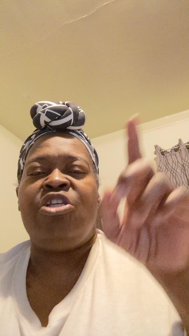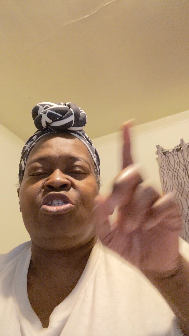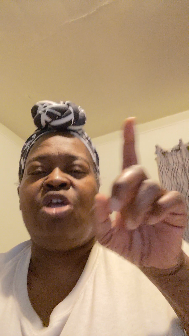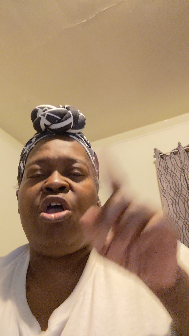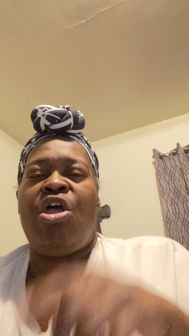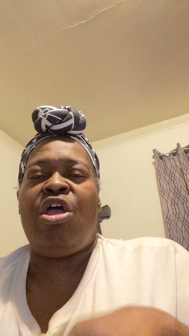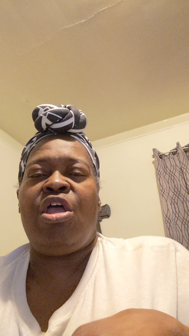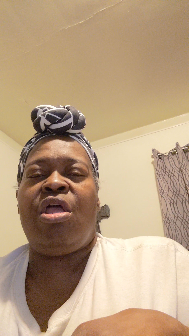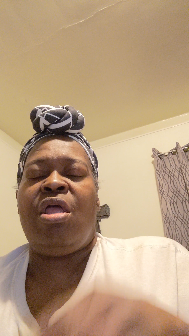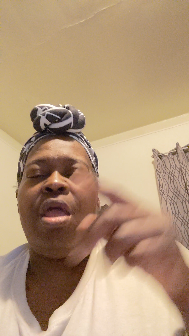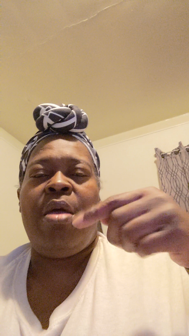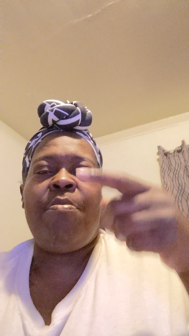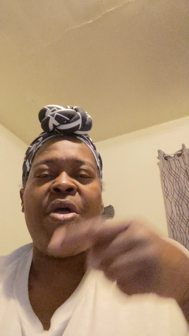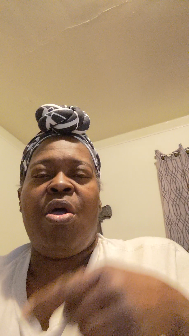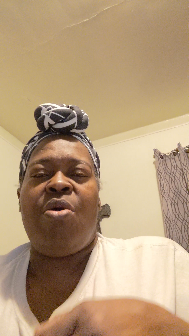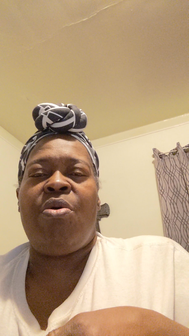about